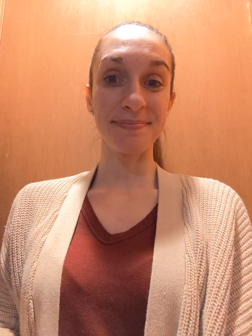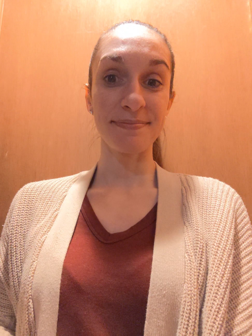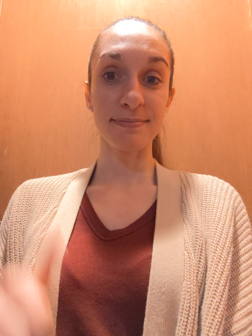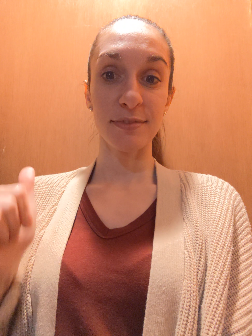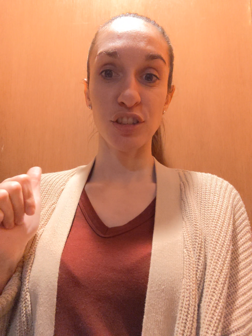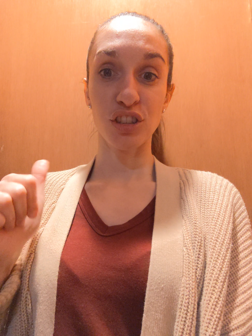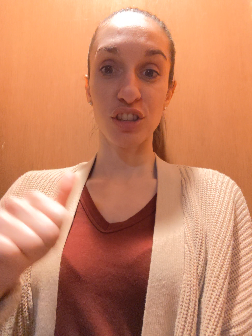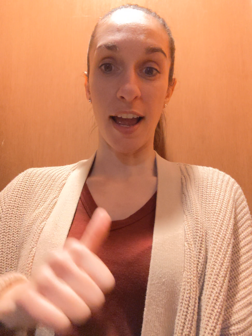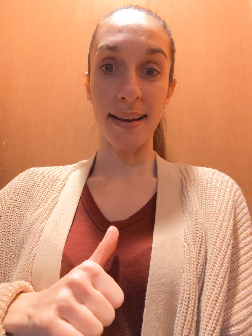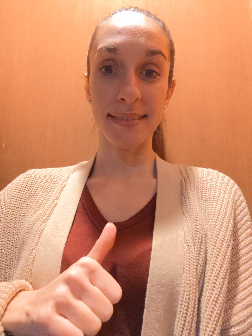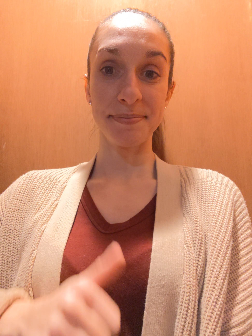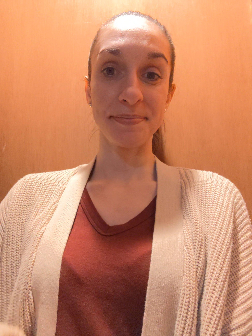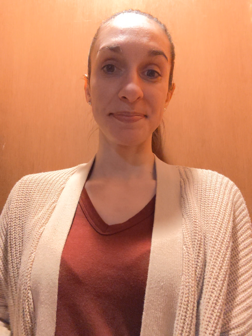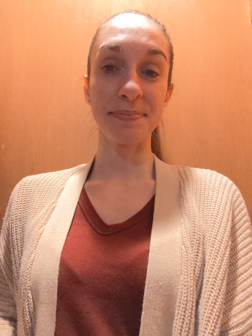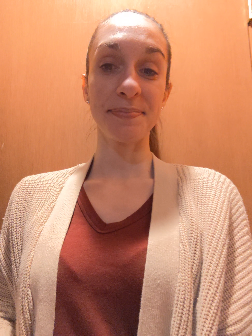jacket